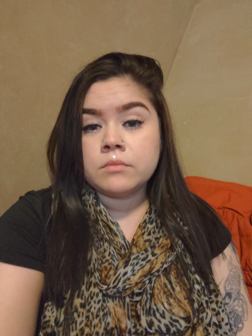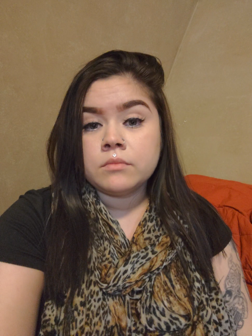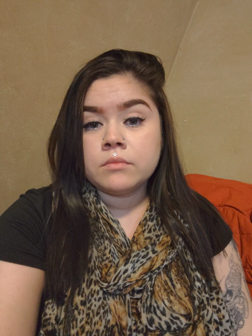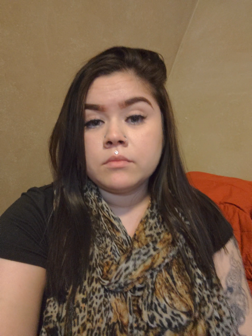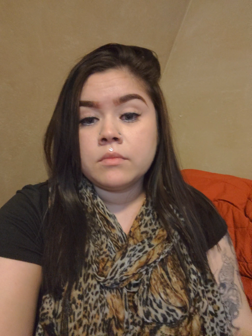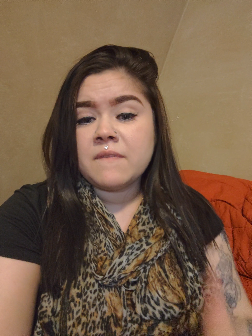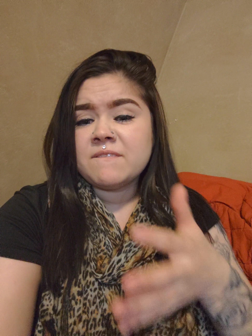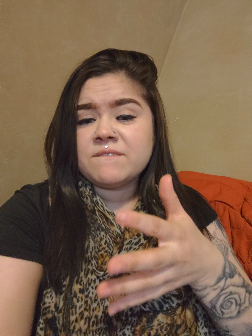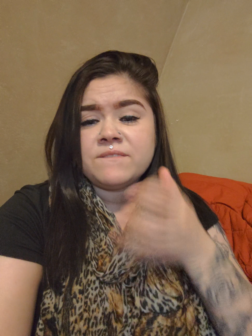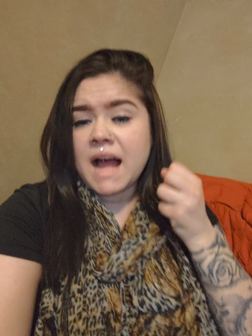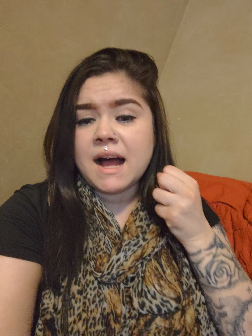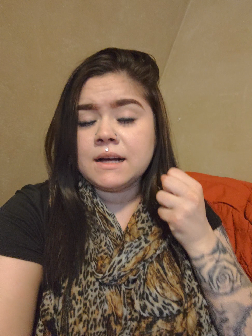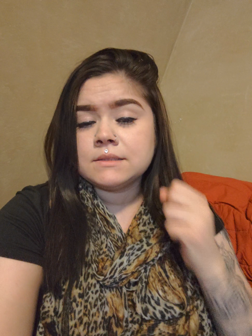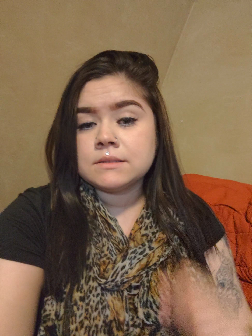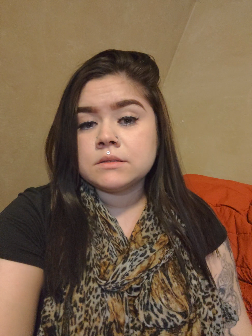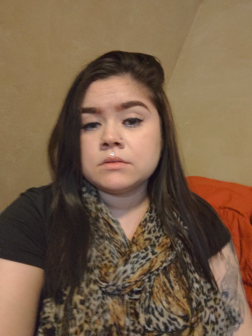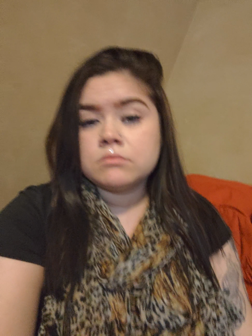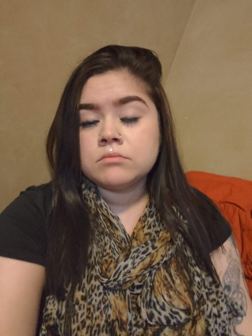fast